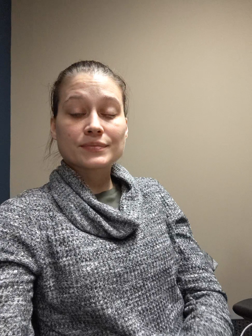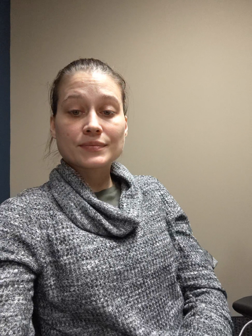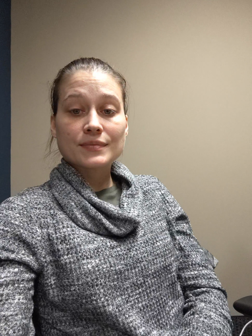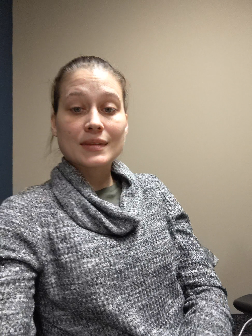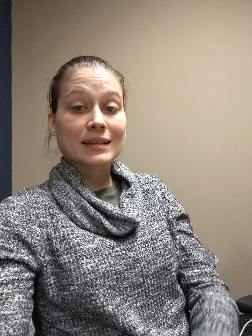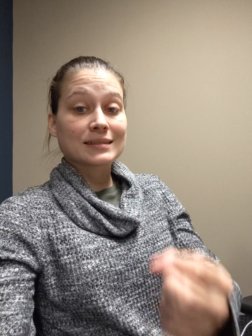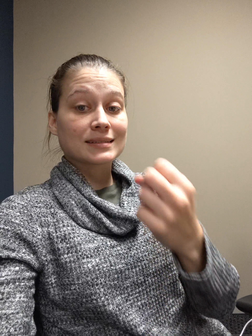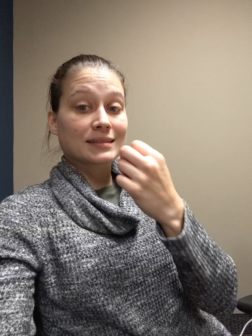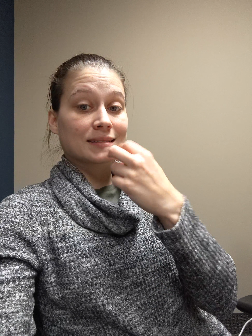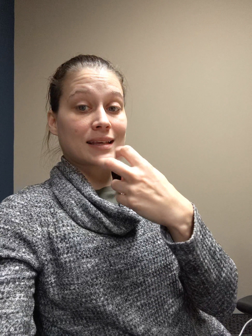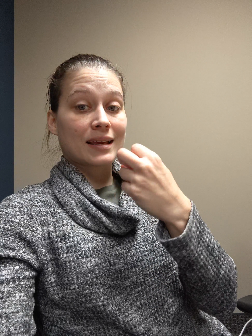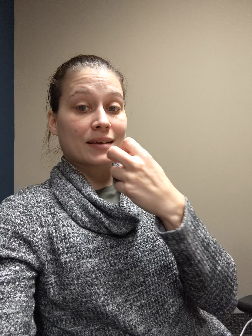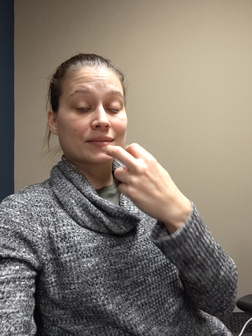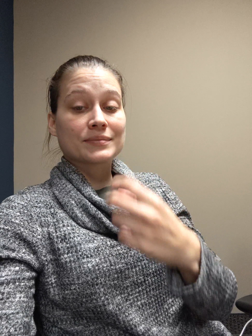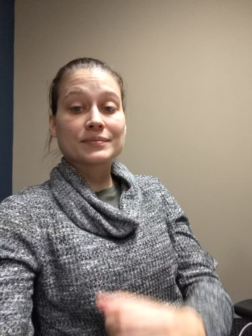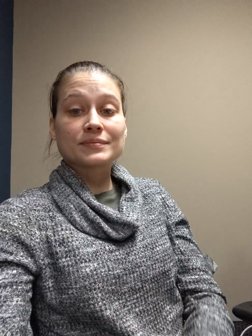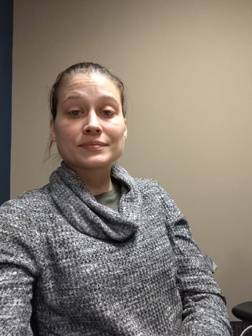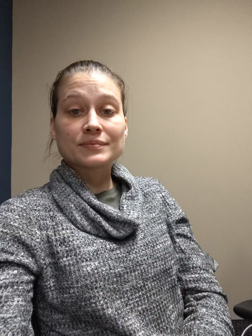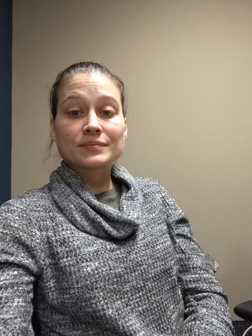snack